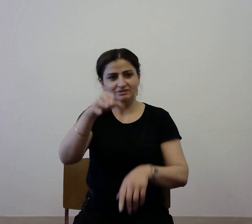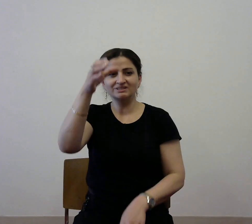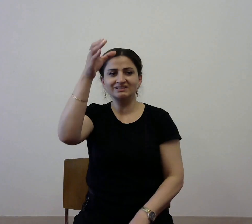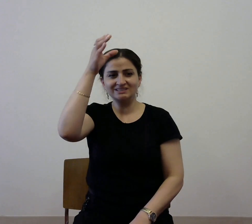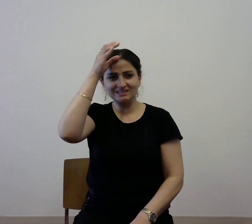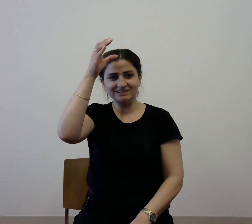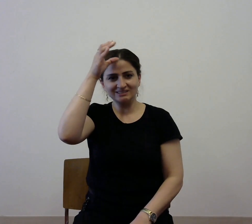təhsil